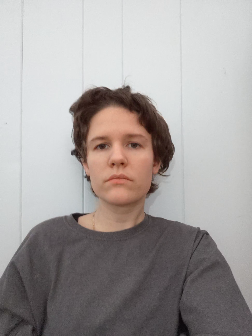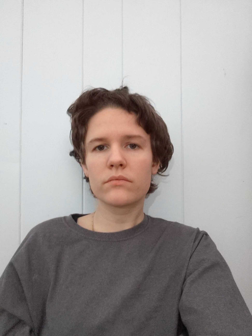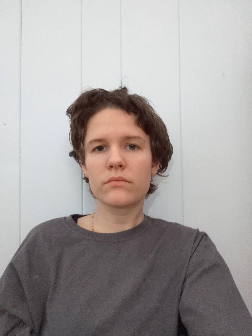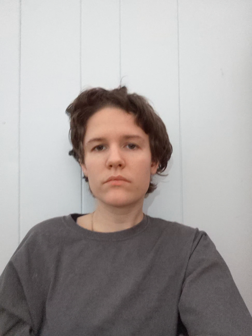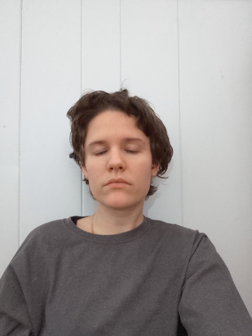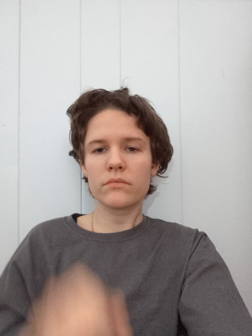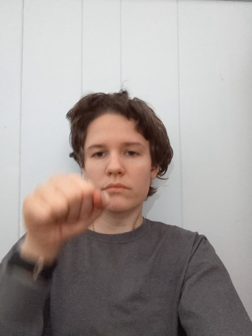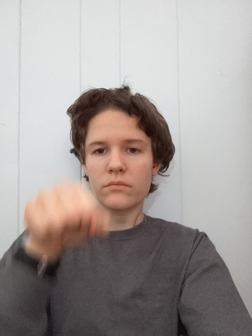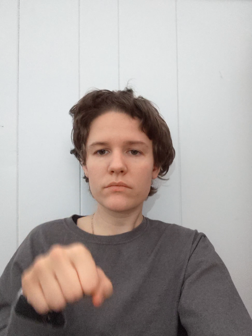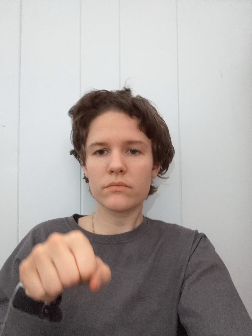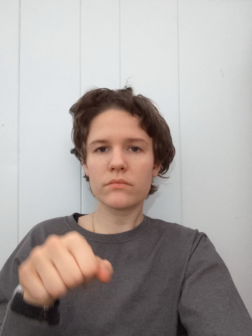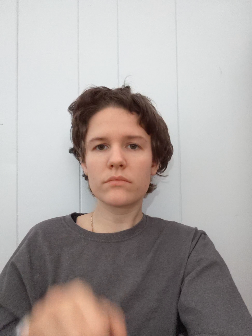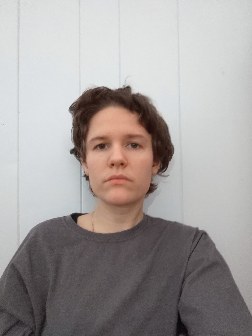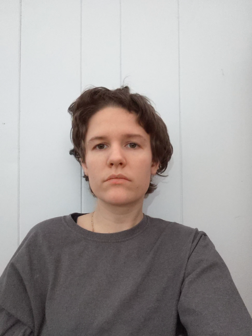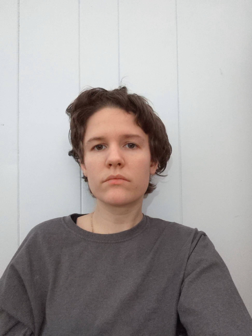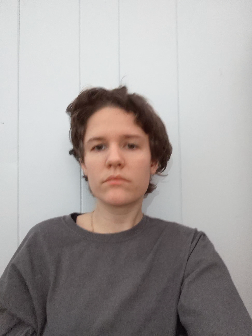can